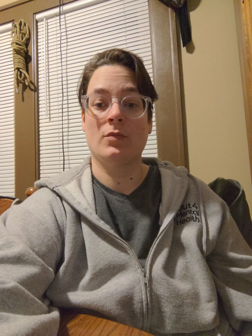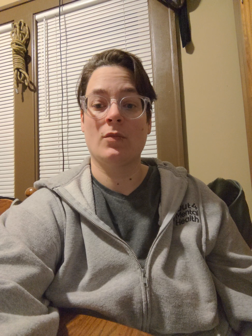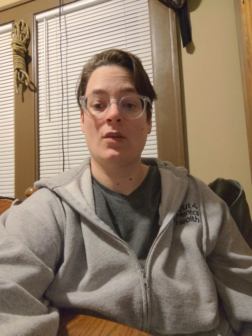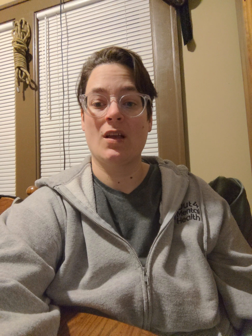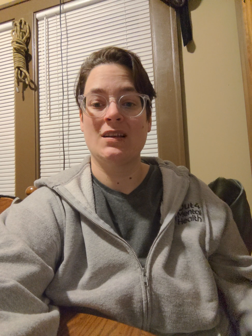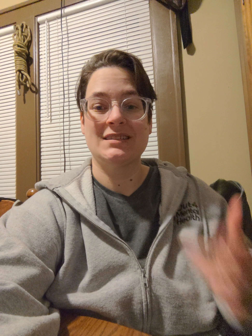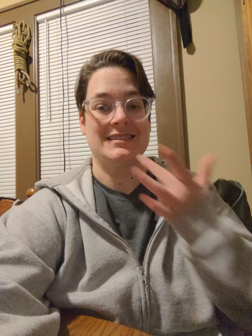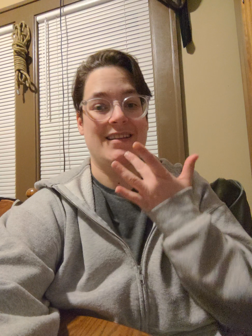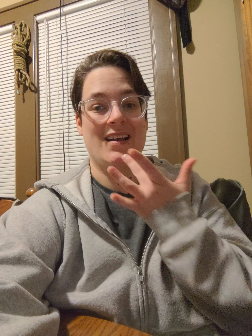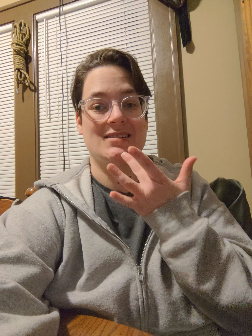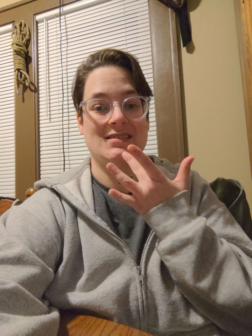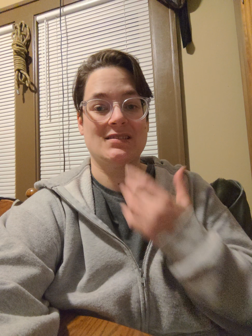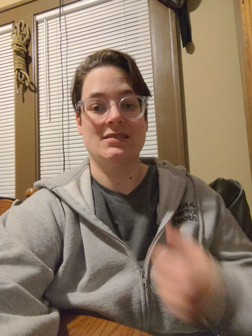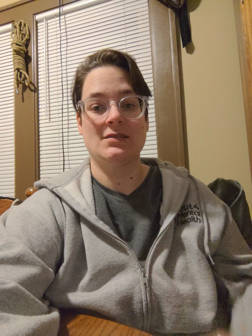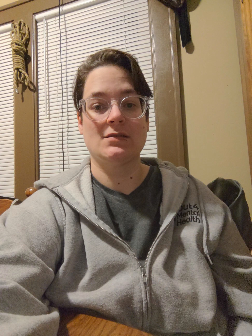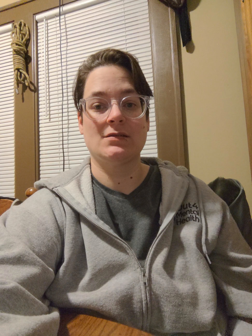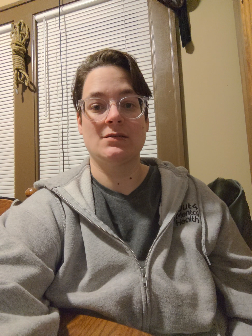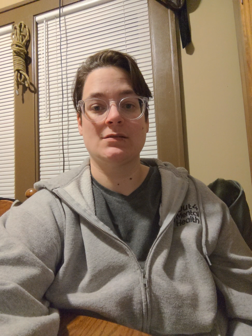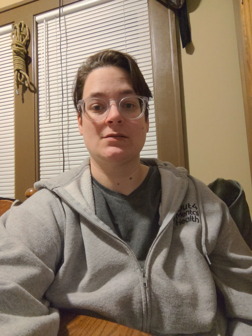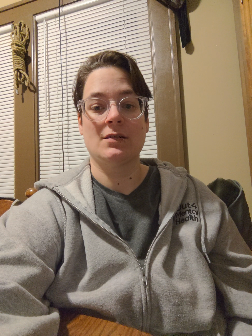taste